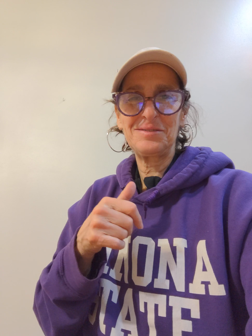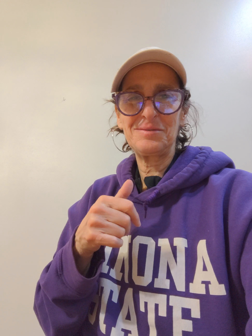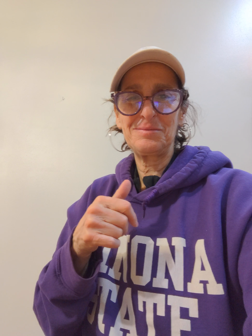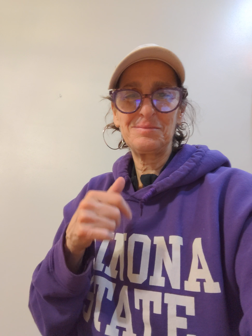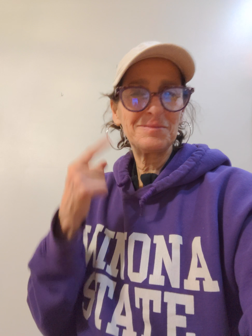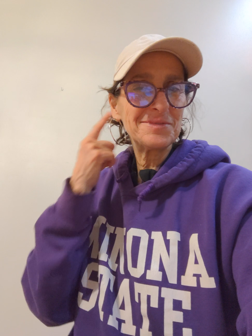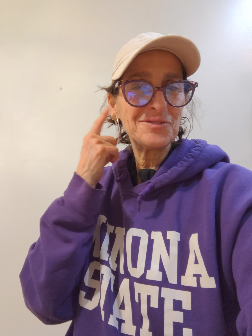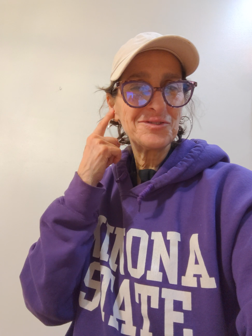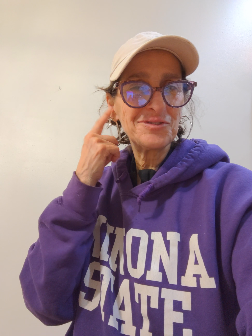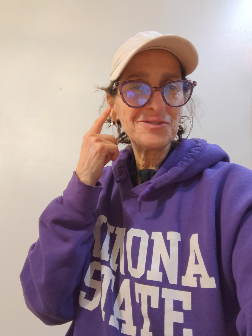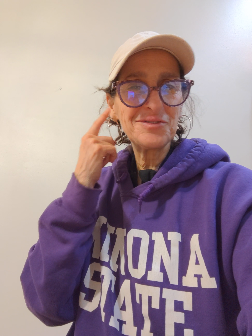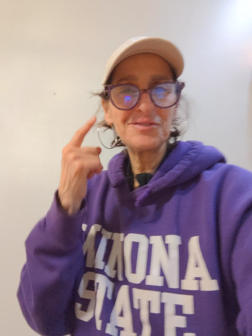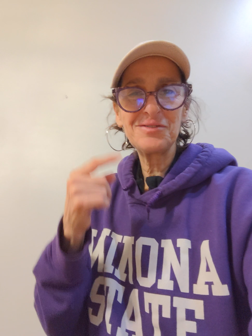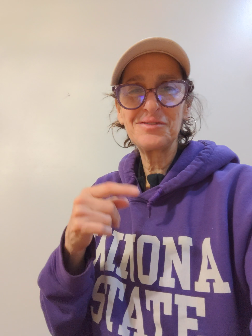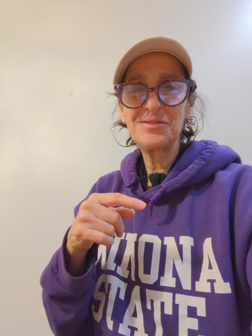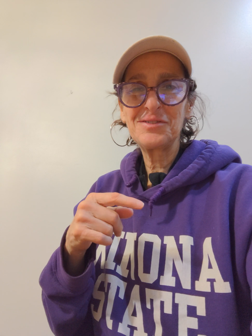ear